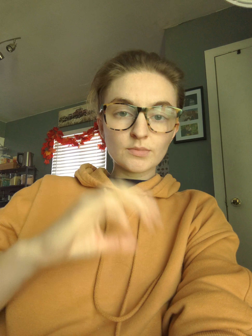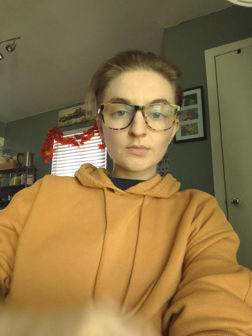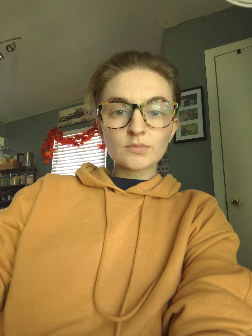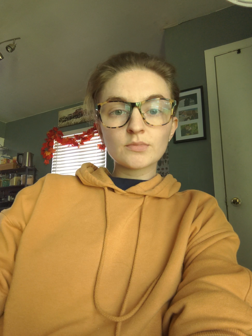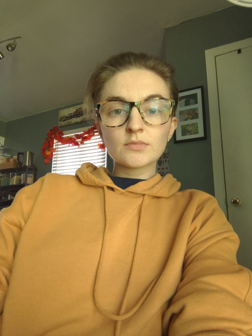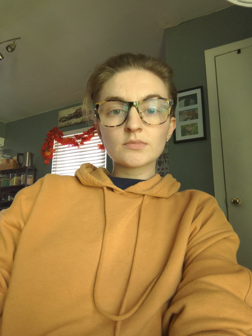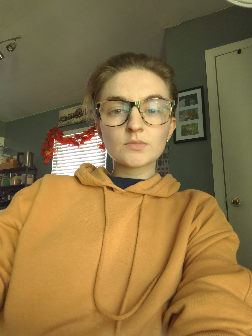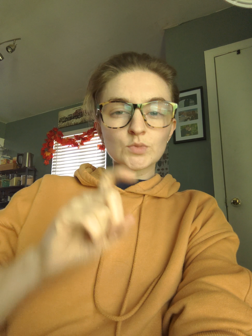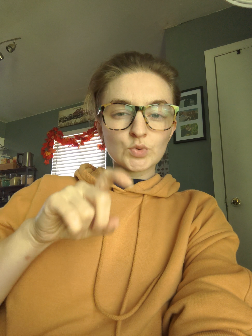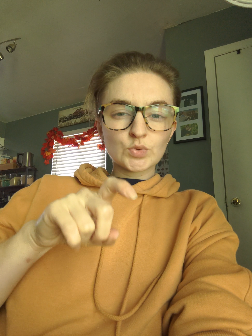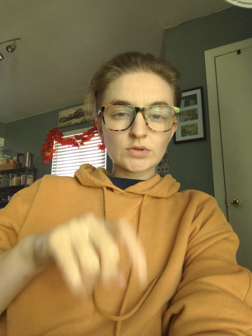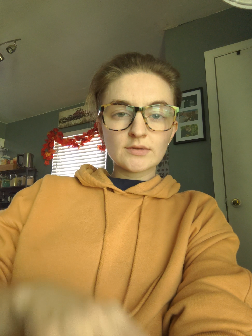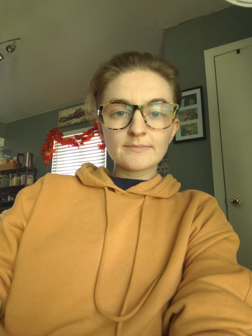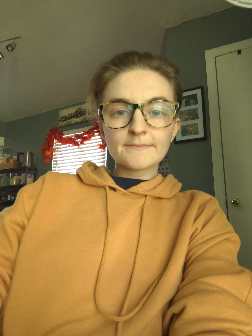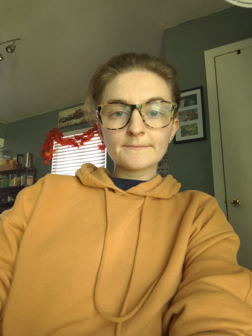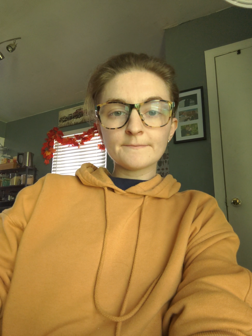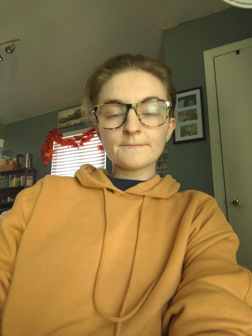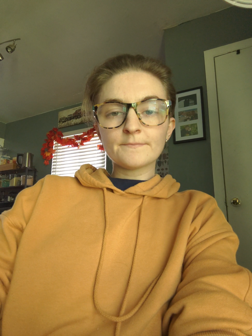should